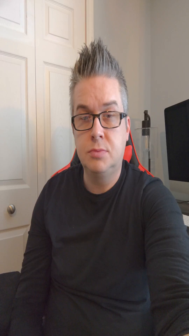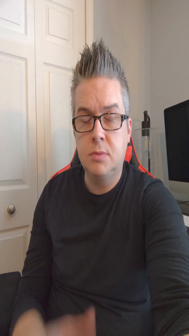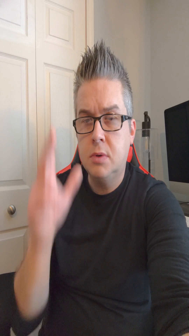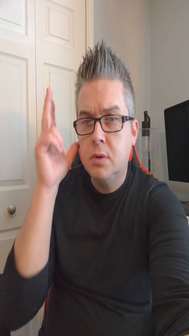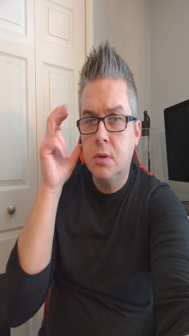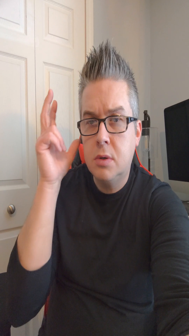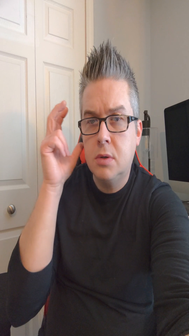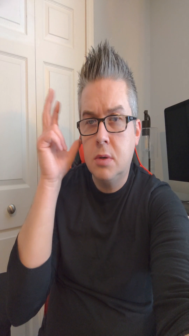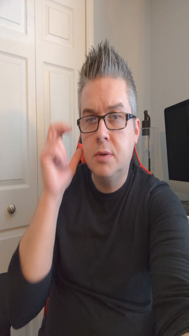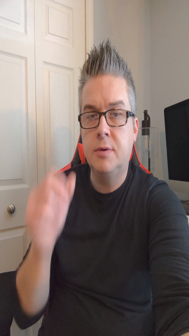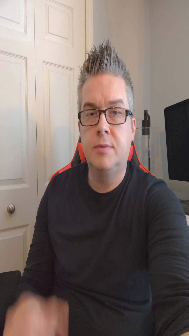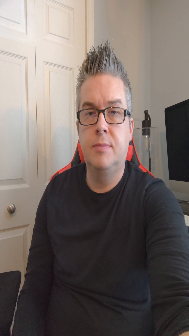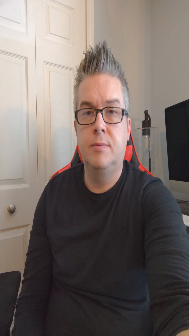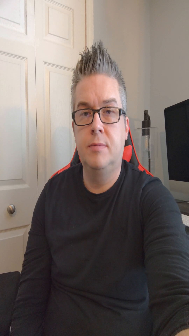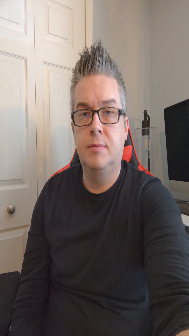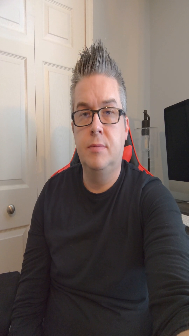hear